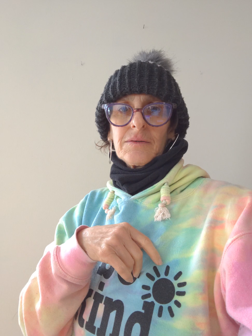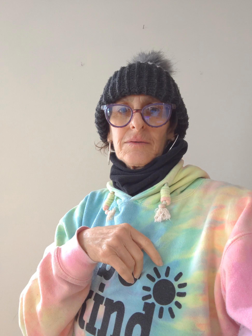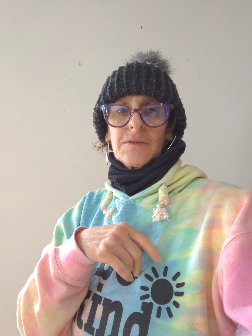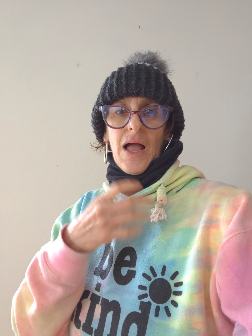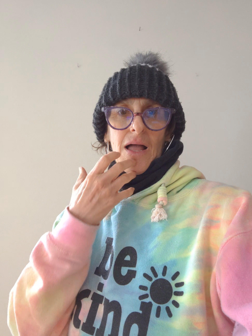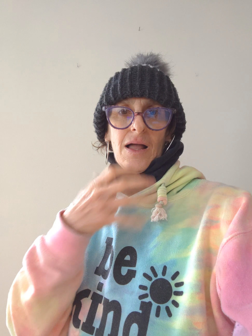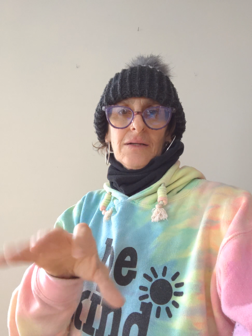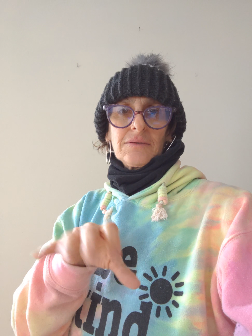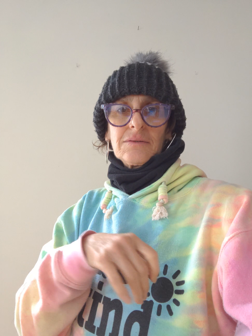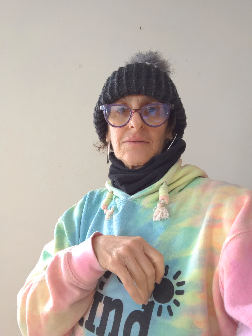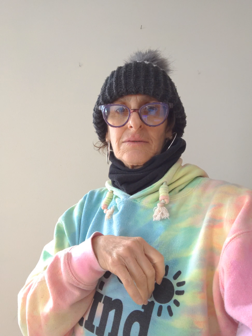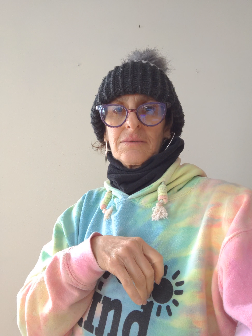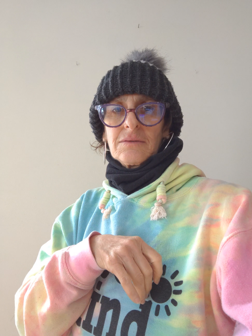hot